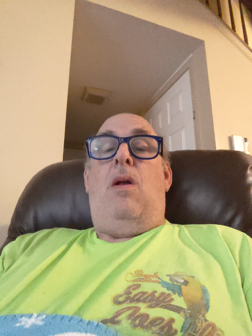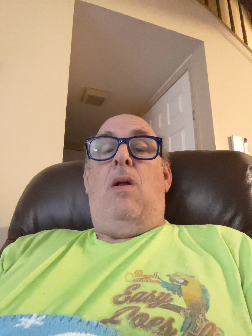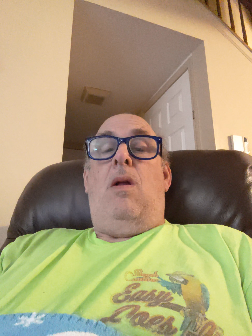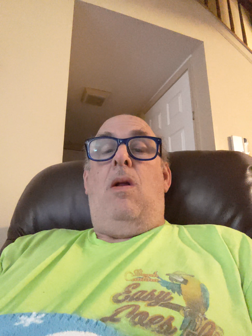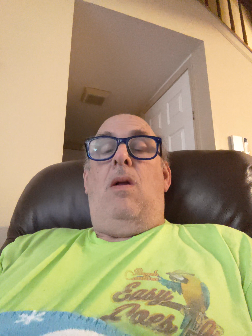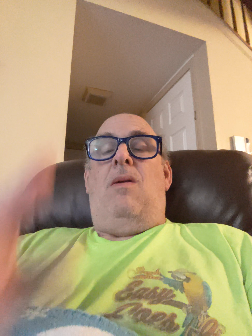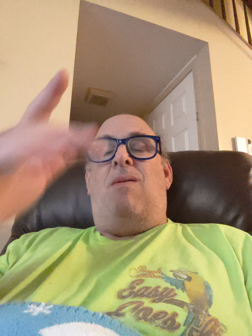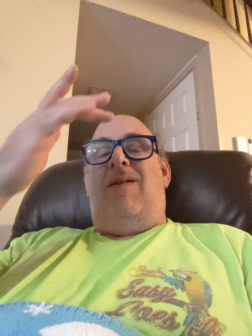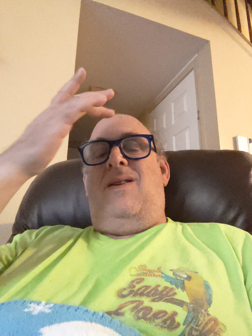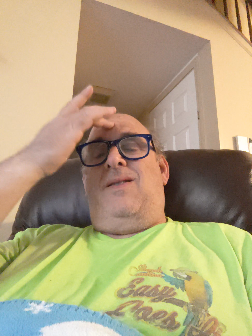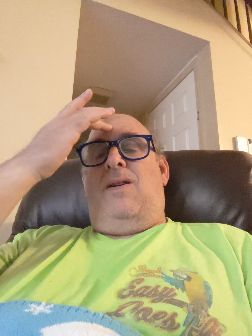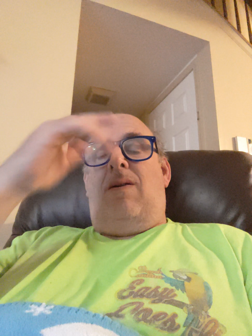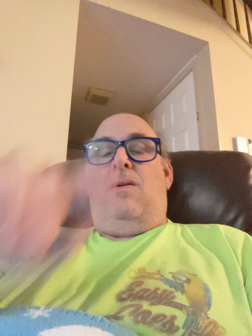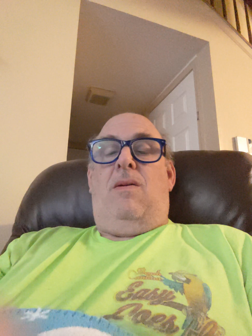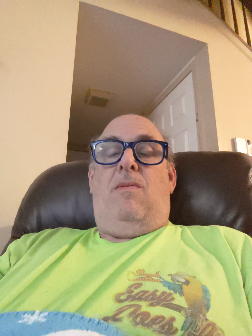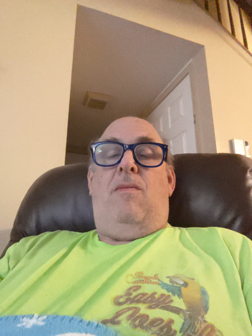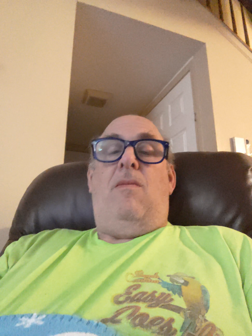sick